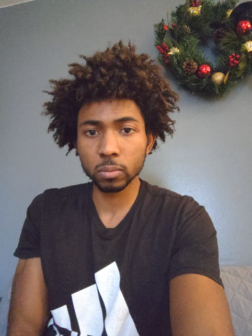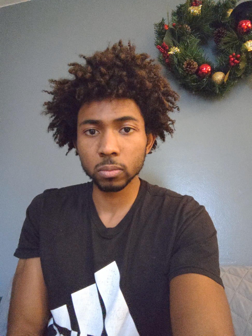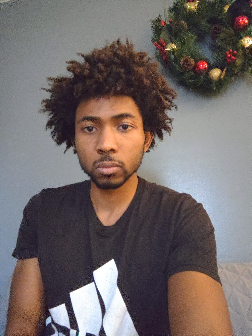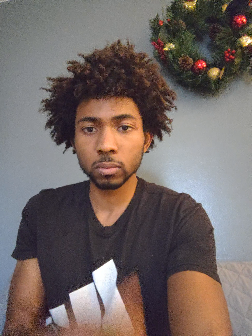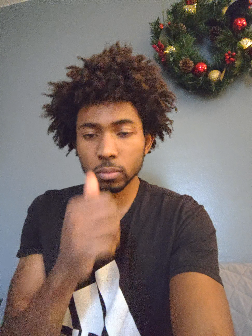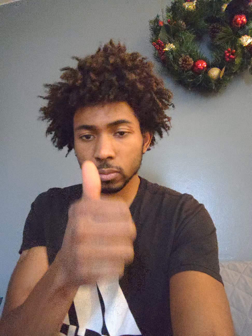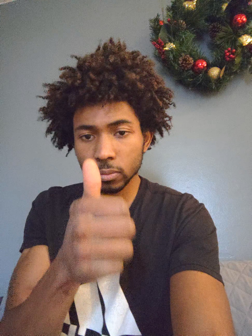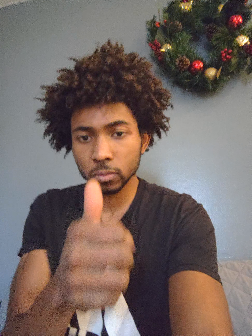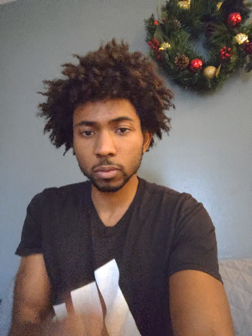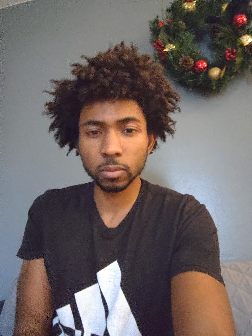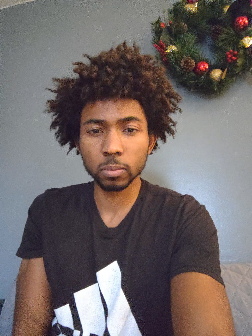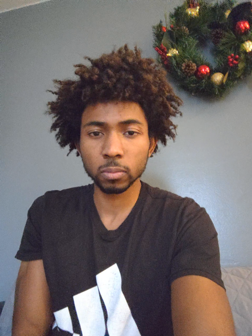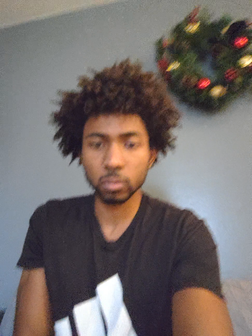yourself